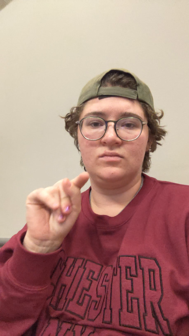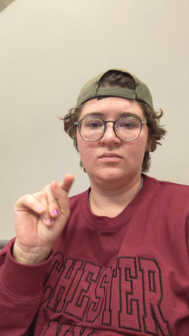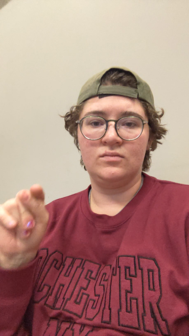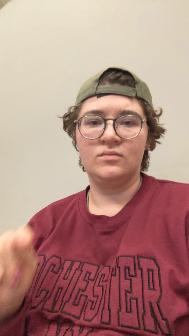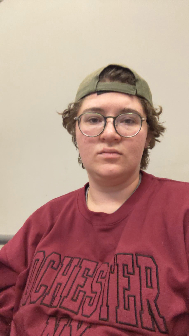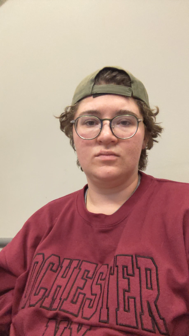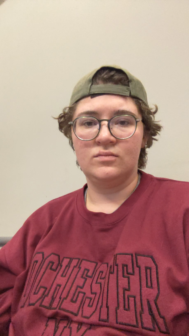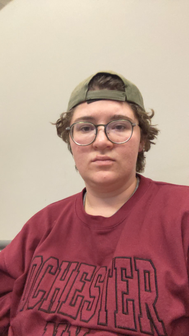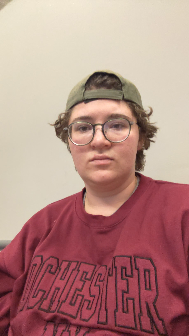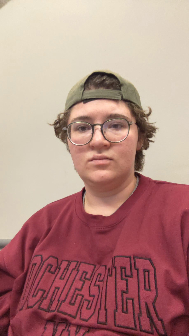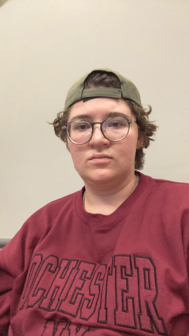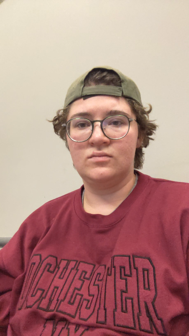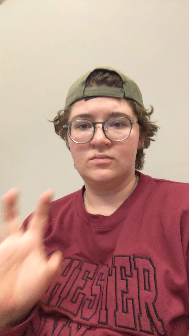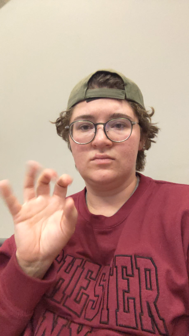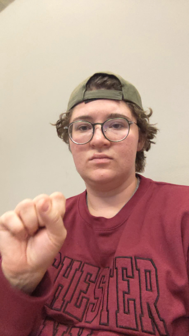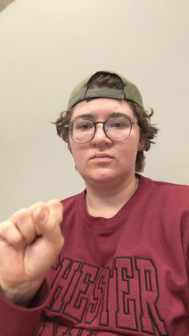catch